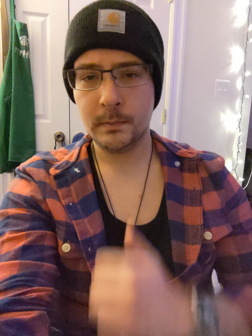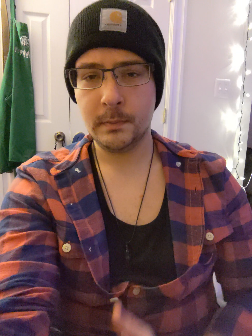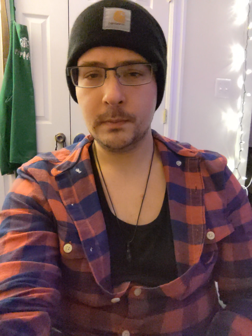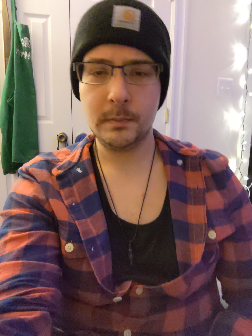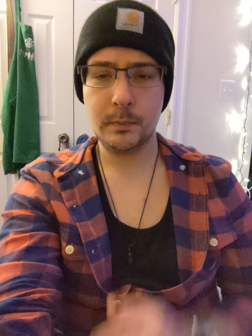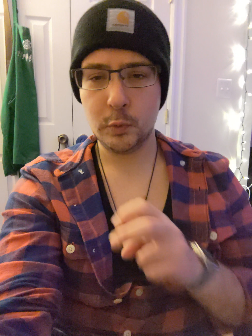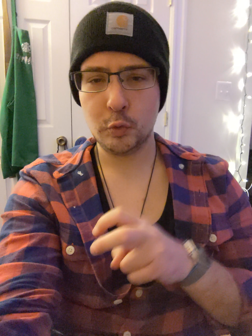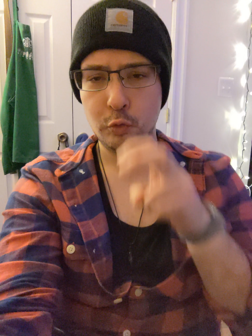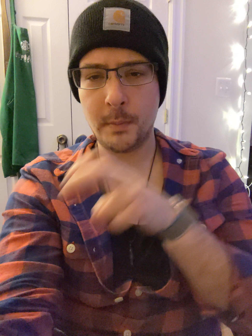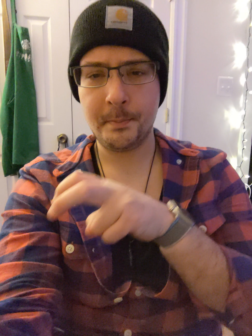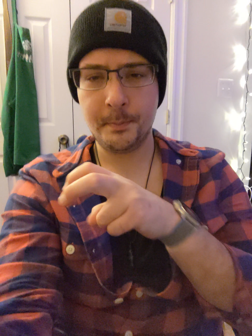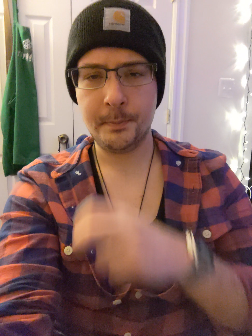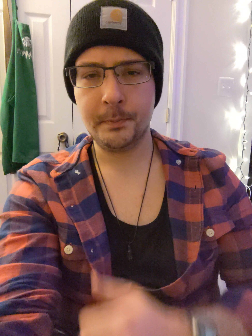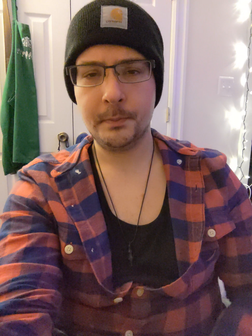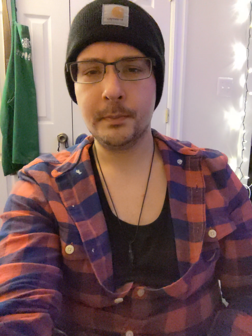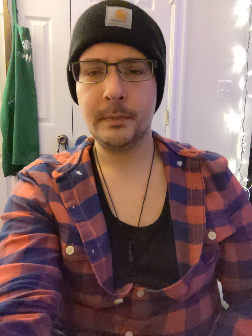jump